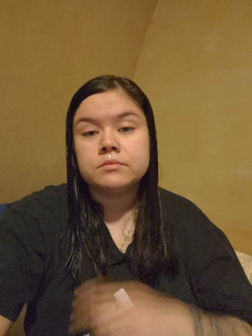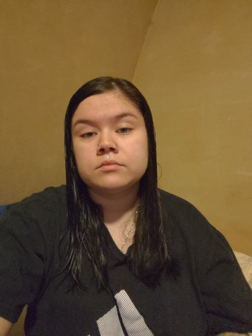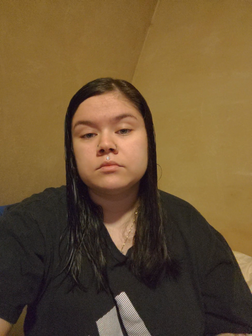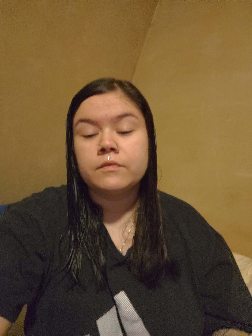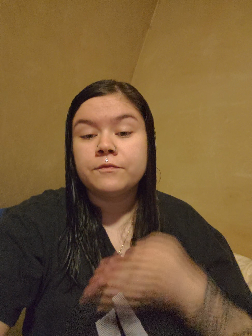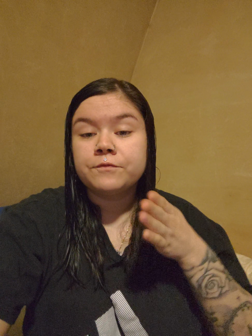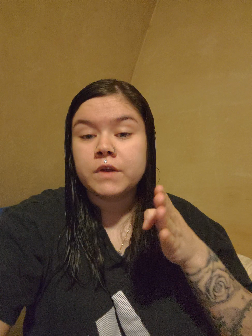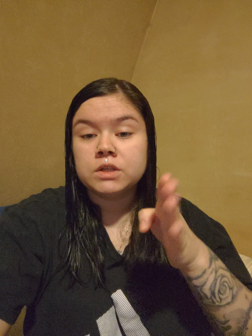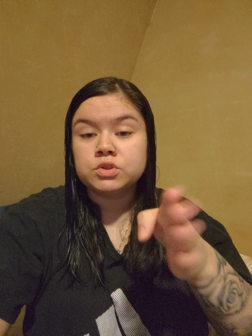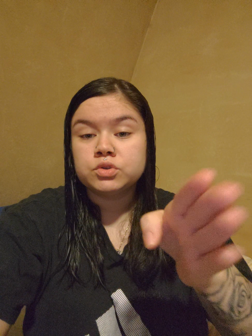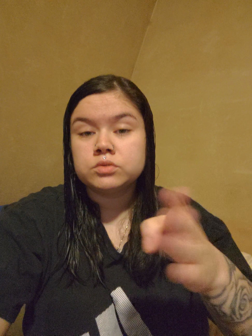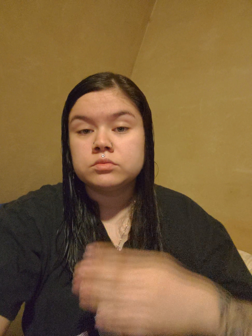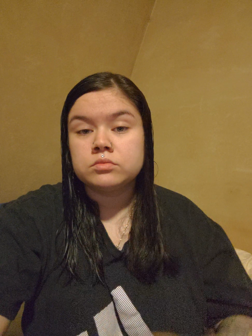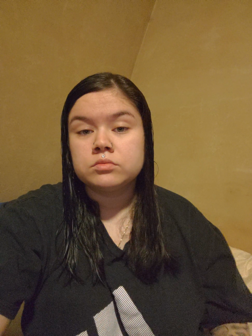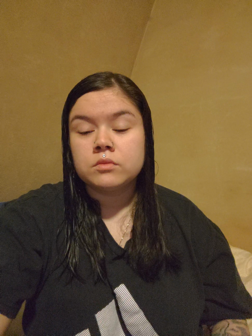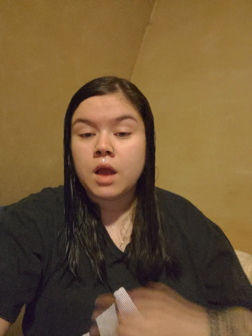fish